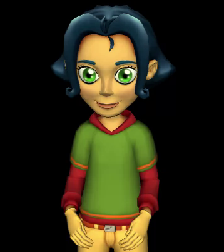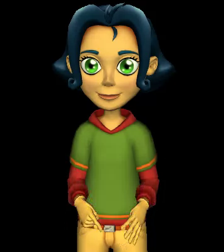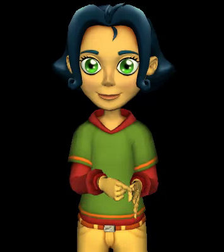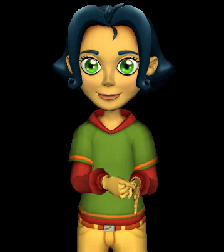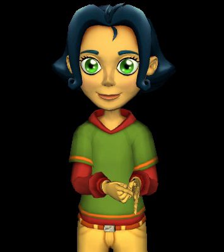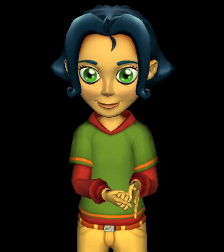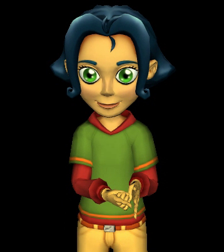موسم